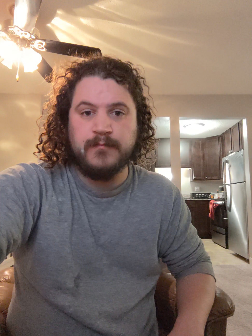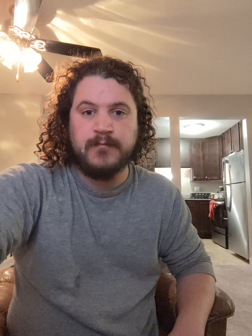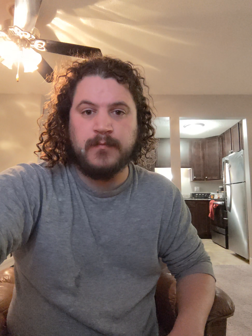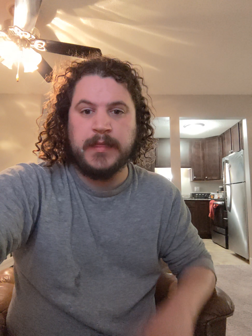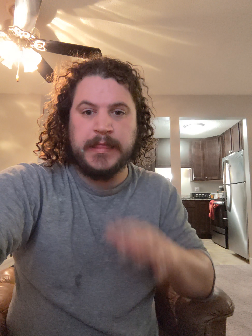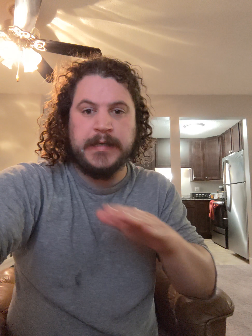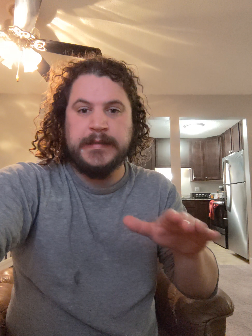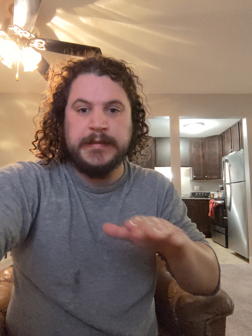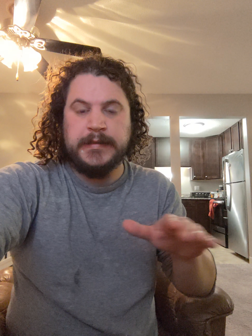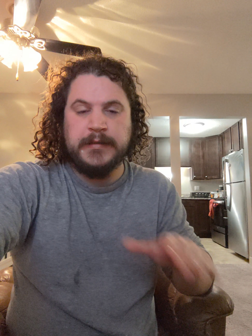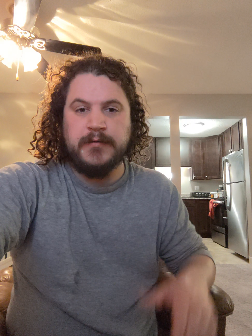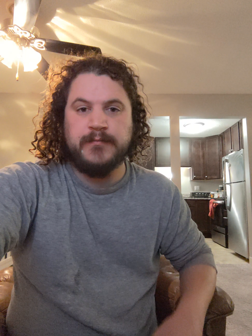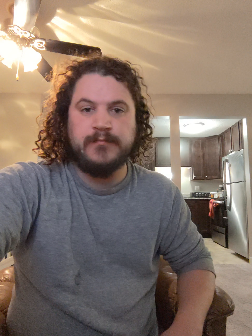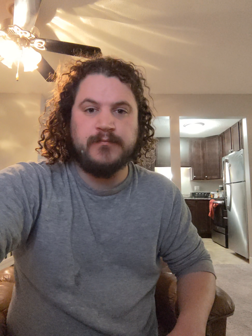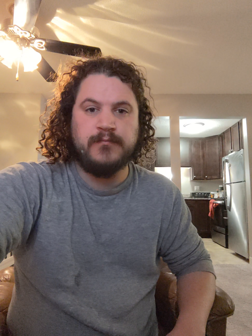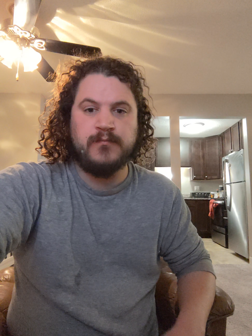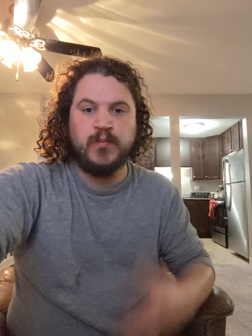clean